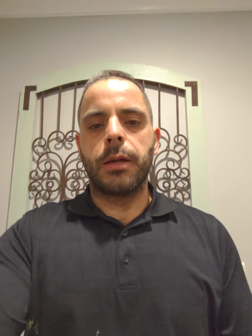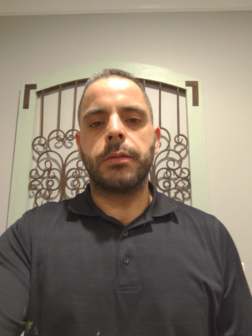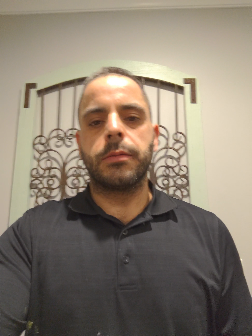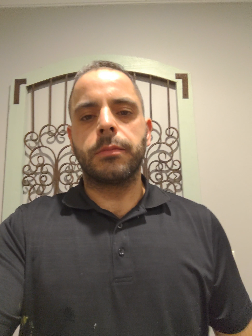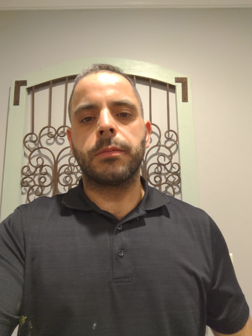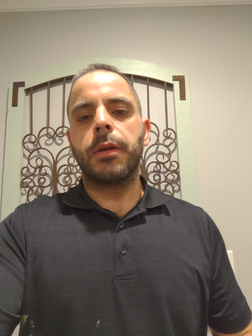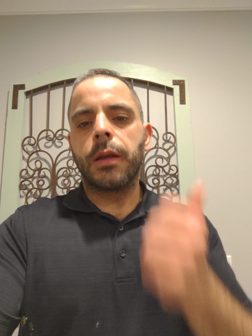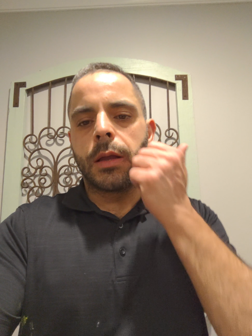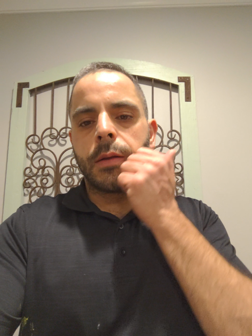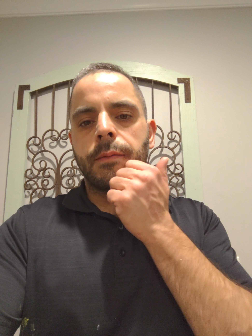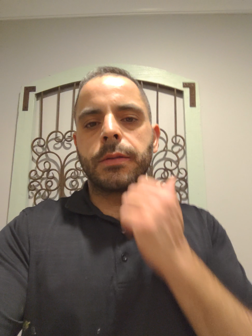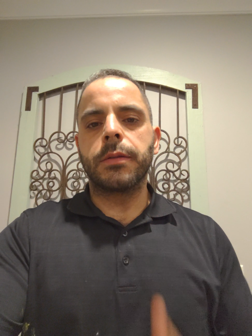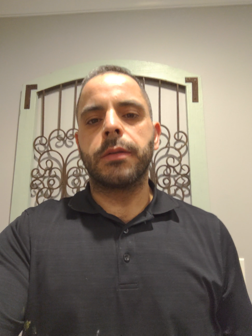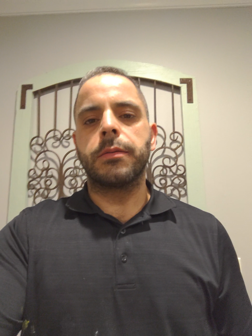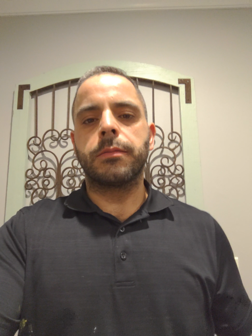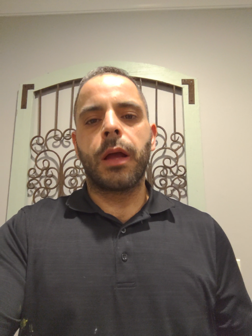every